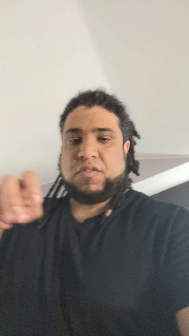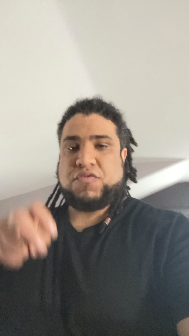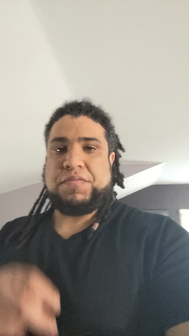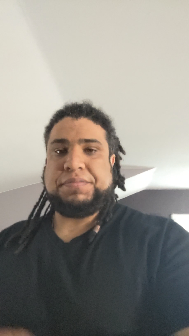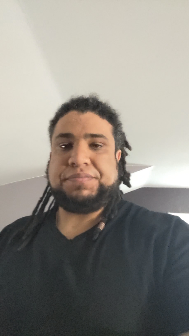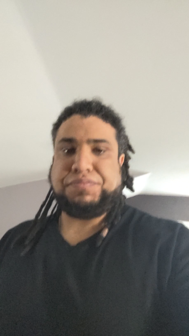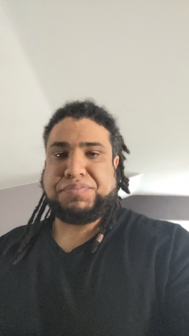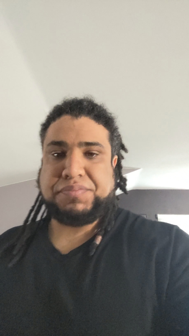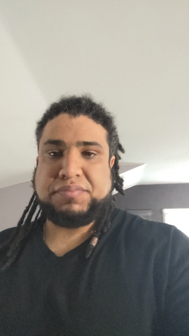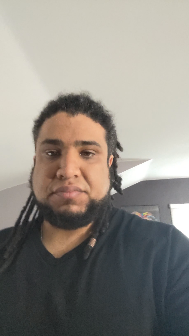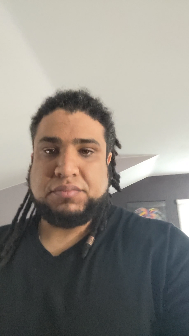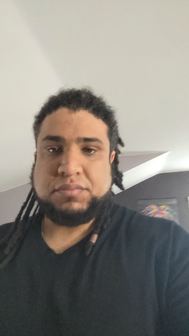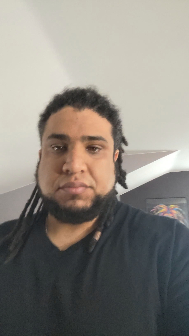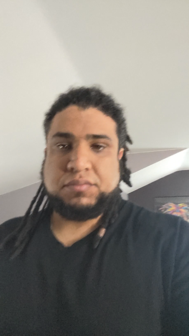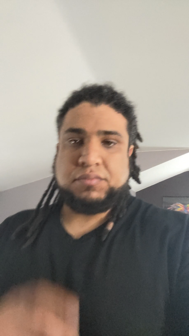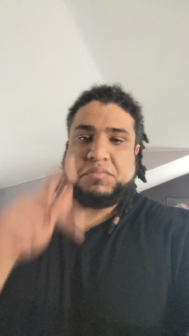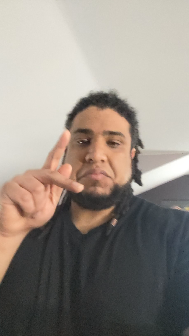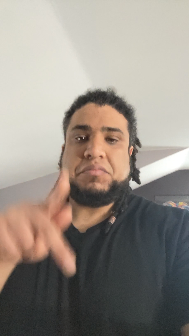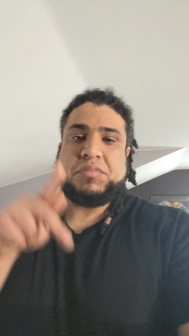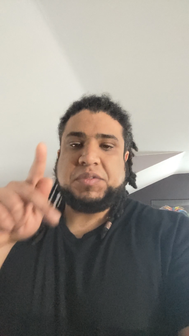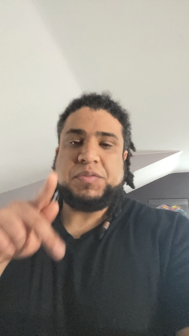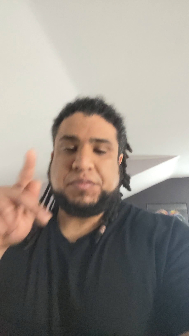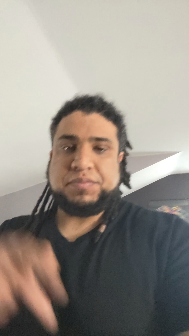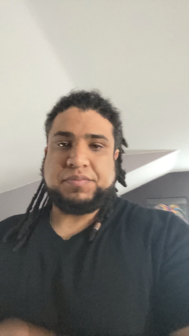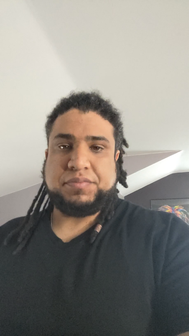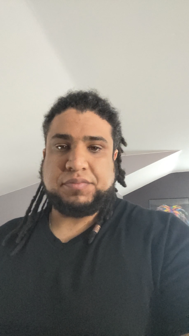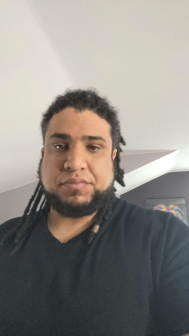people